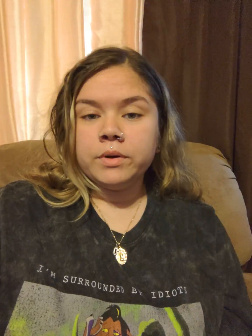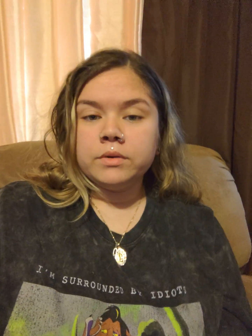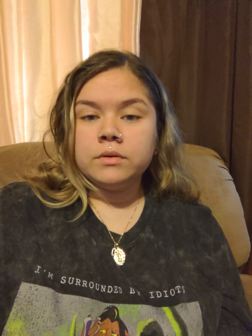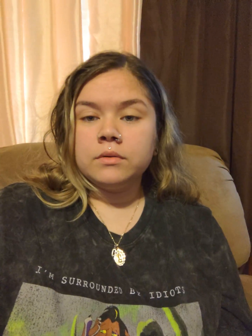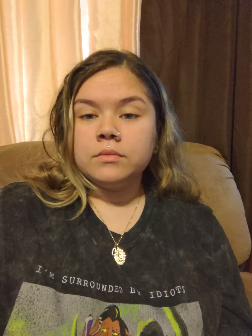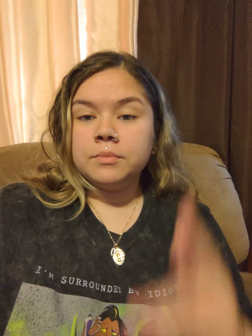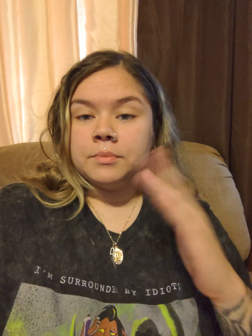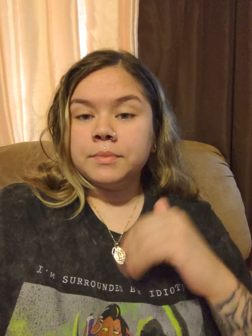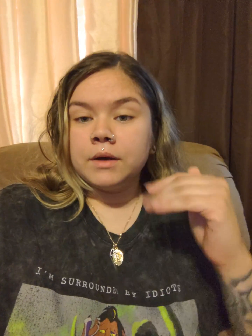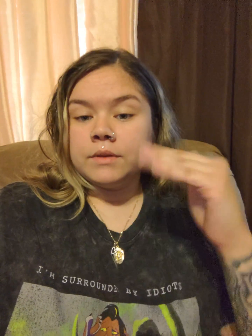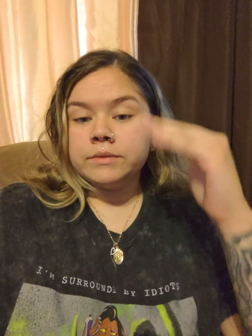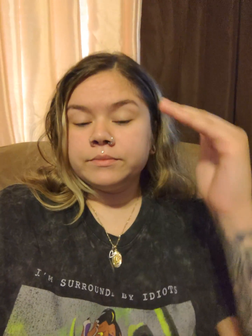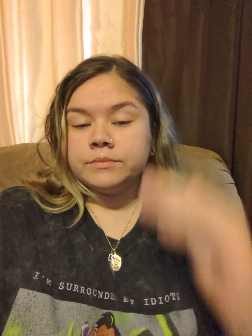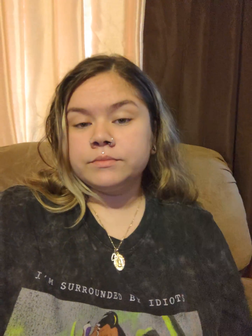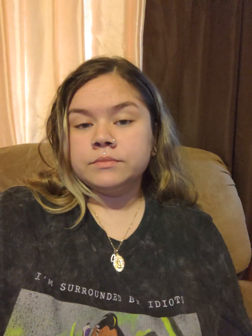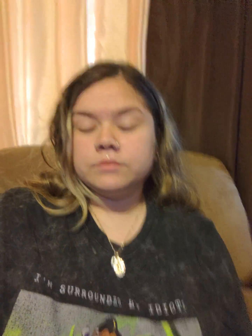build